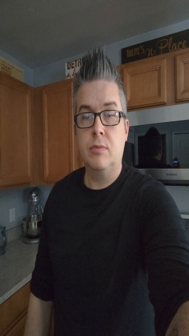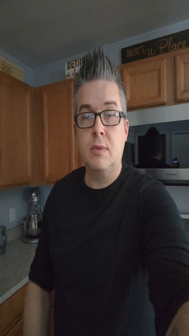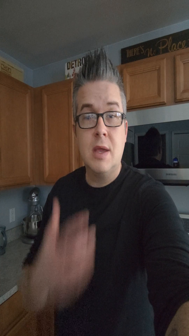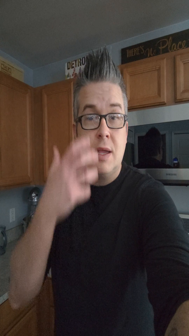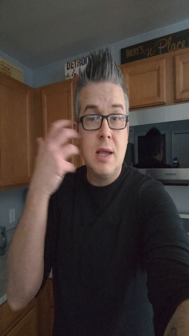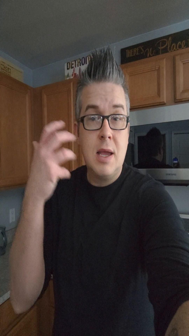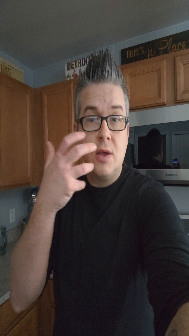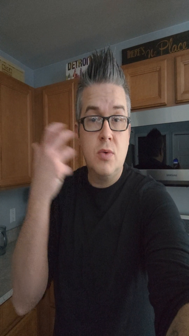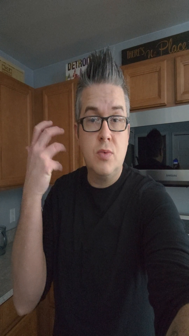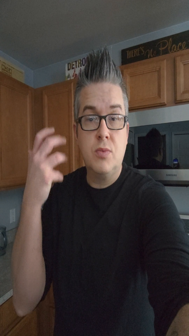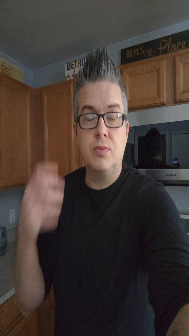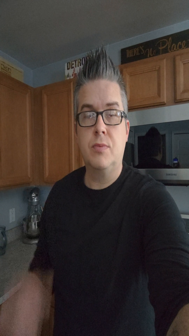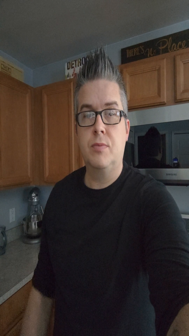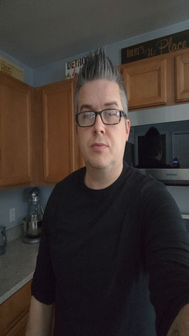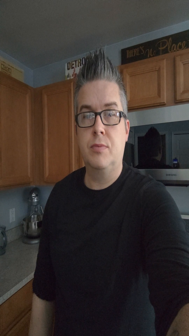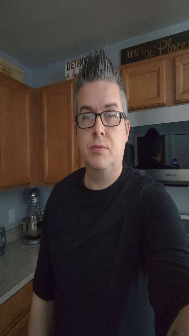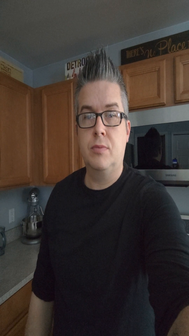tiger